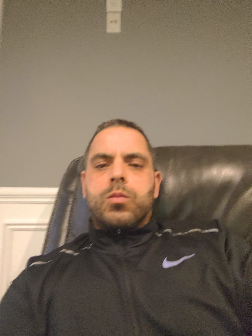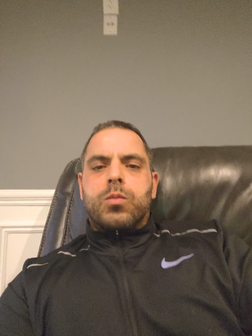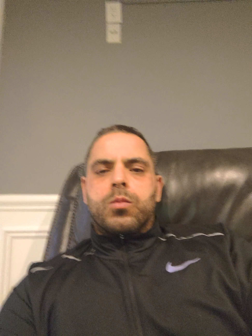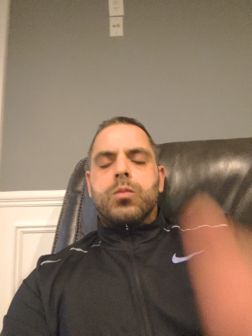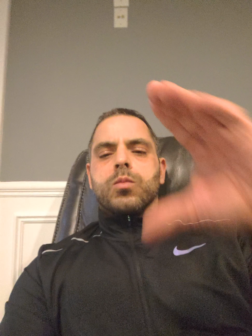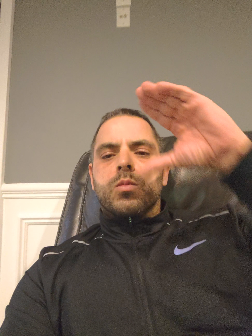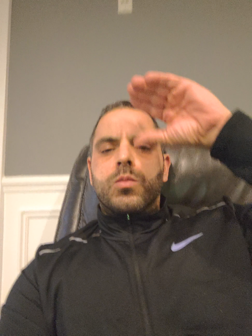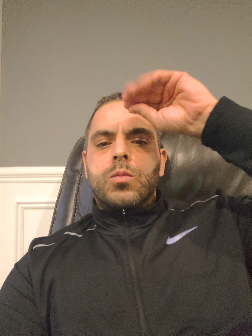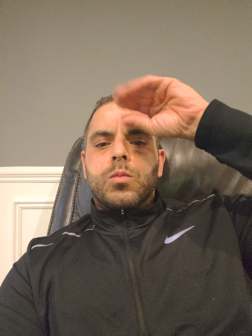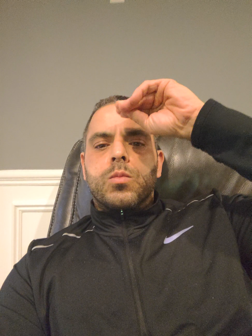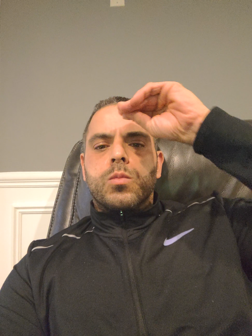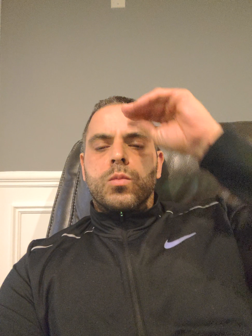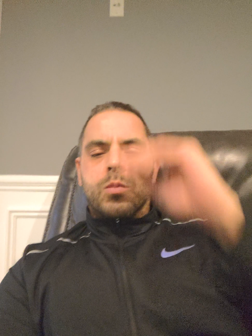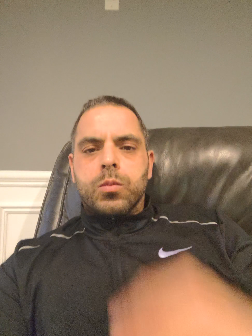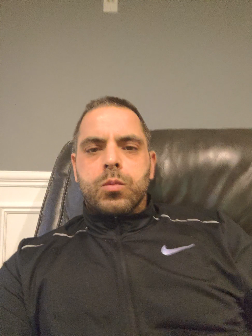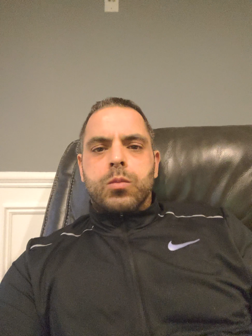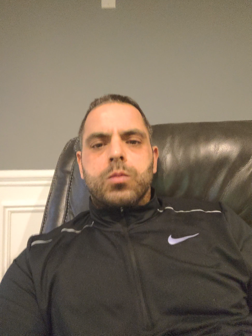boy